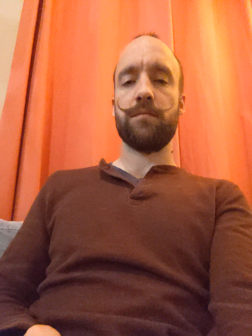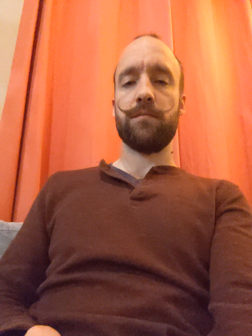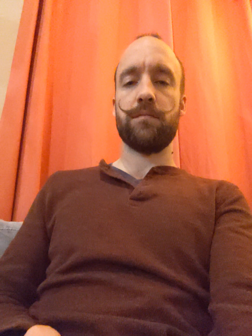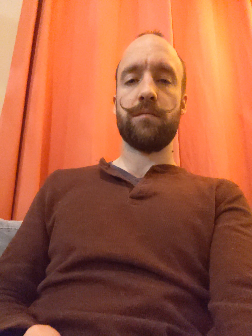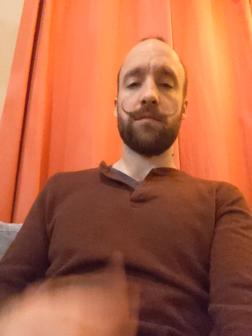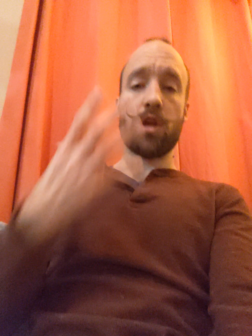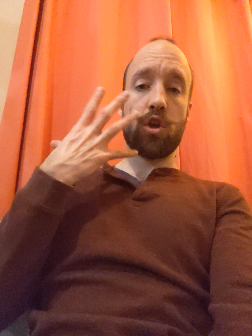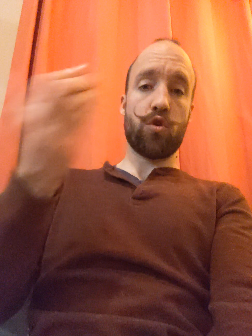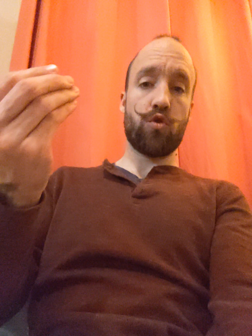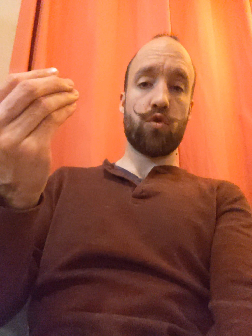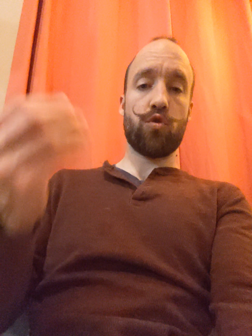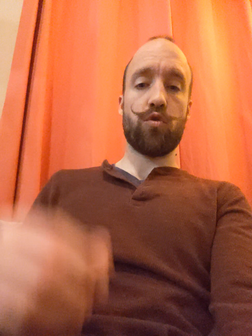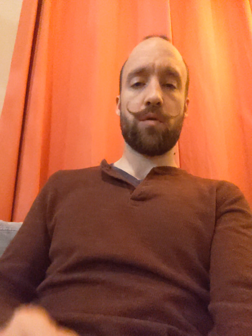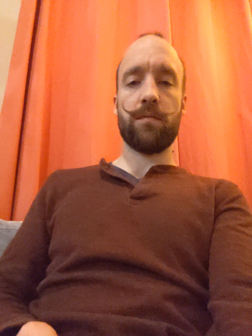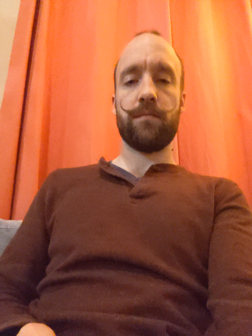go